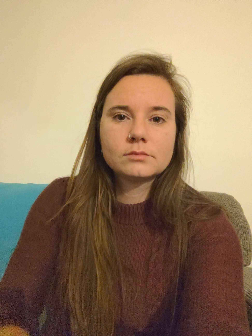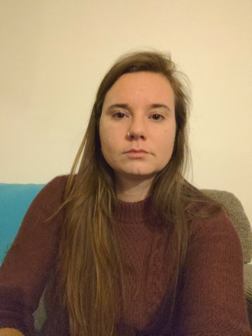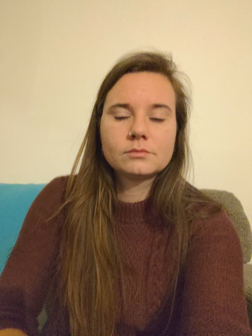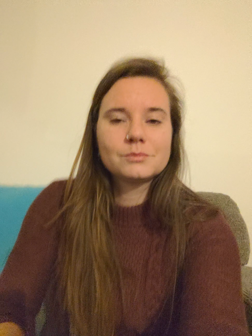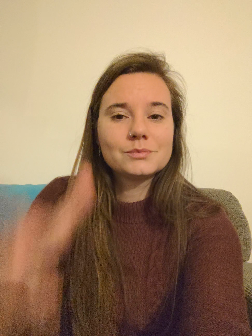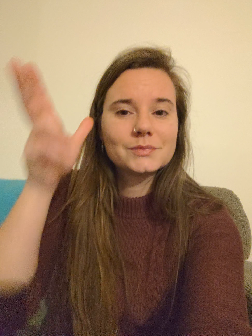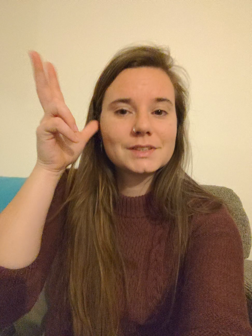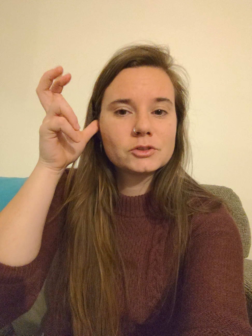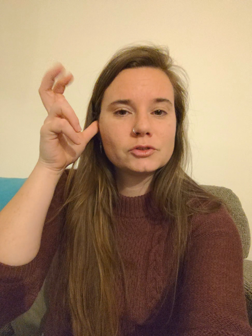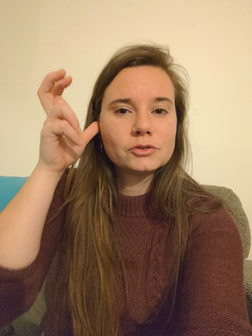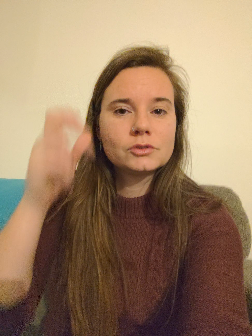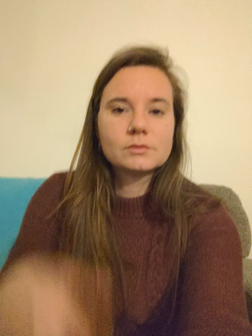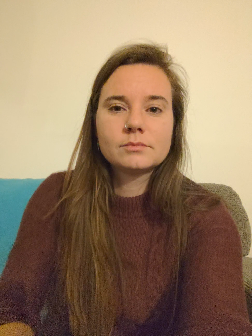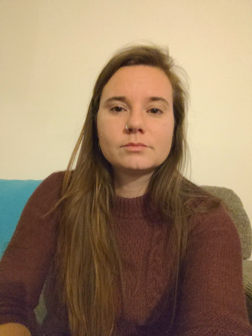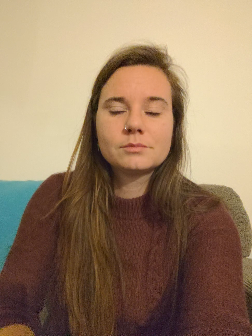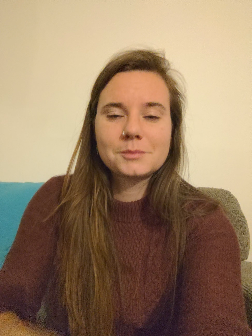hear